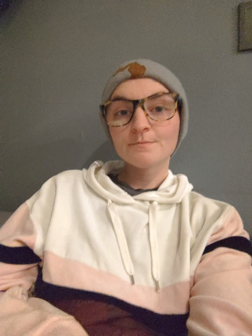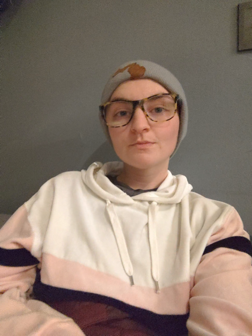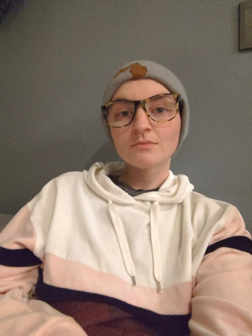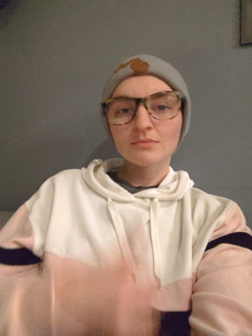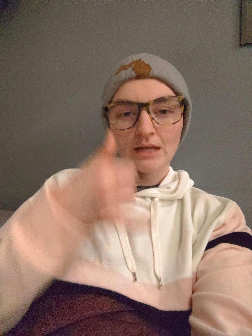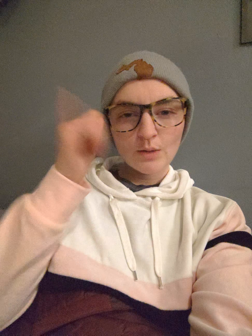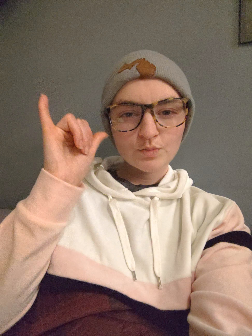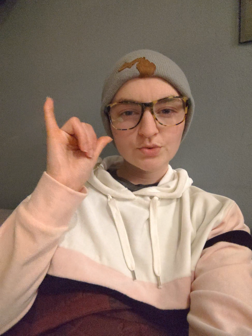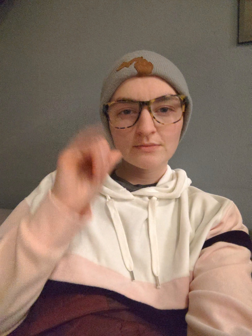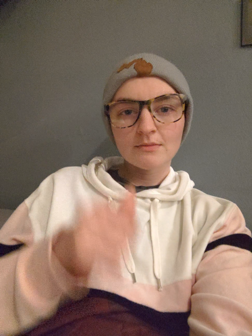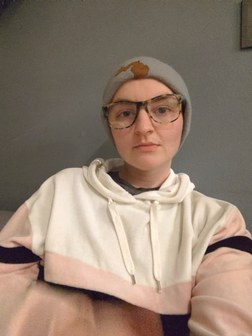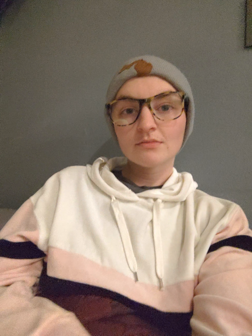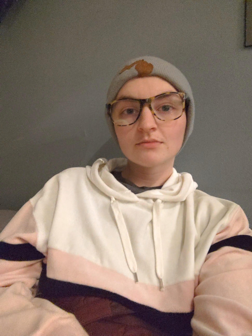cow